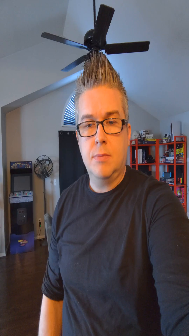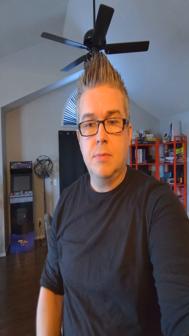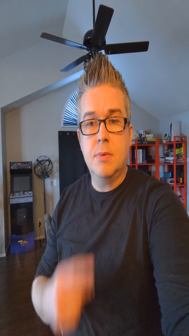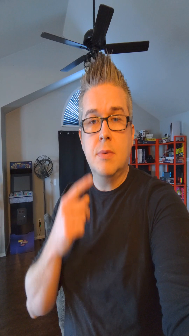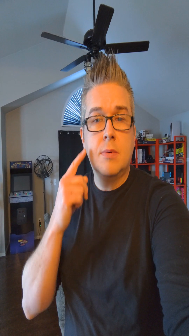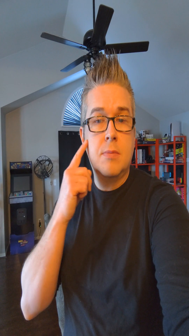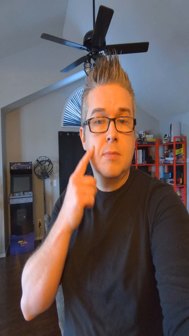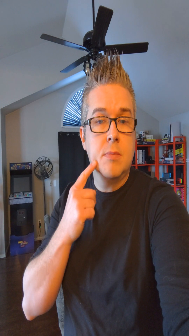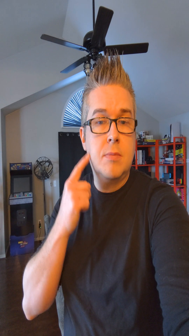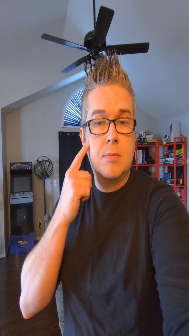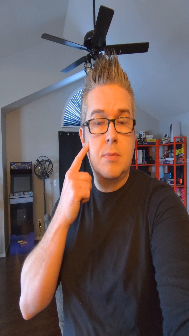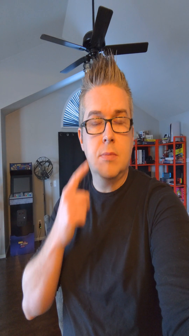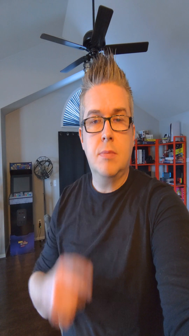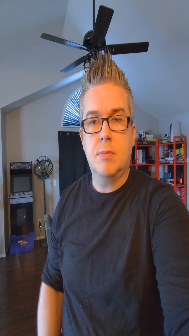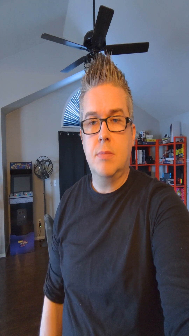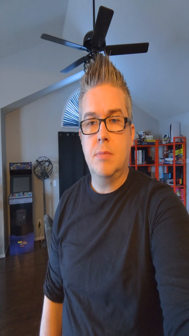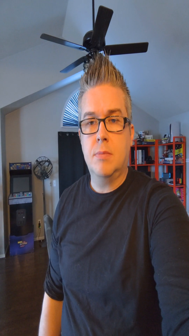cheek